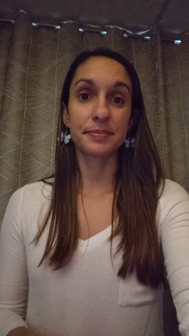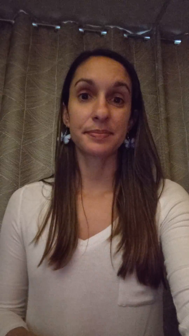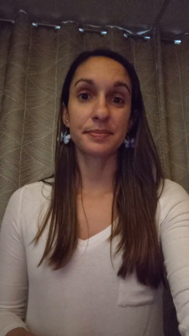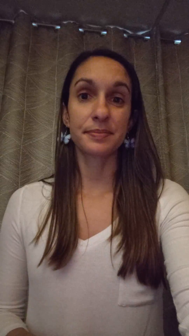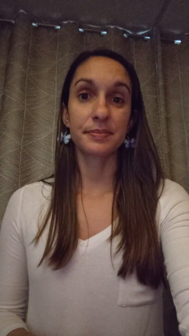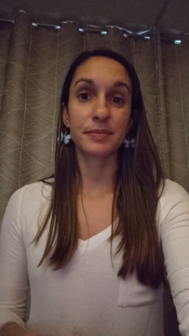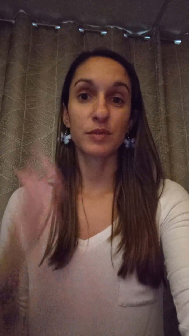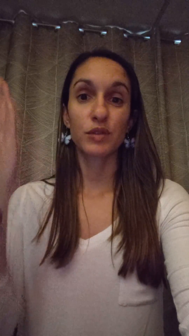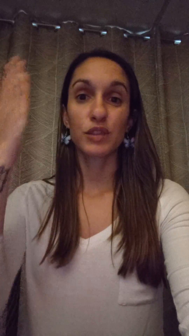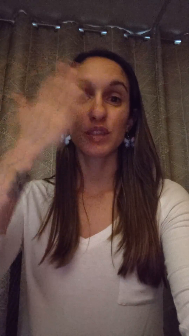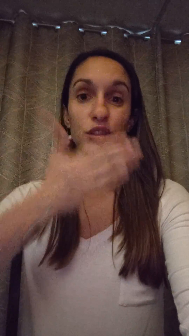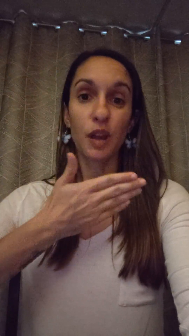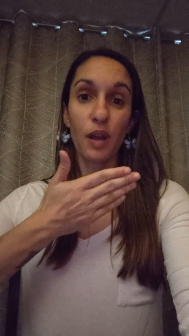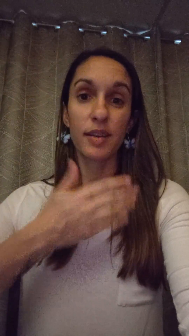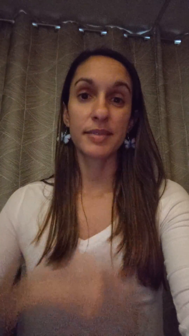dark